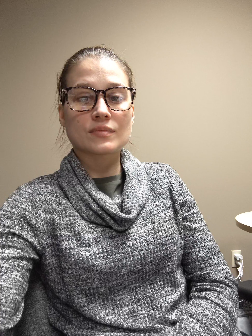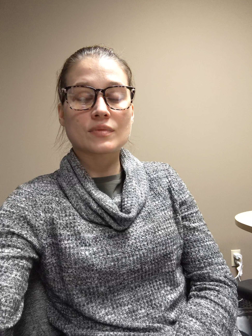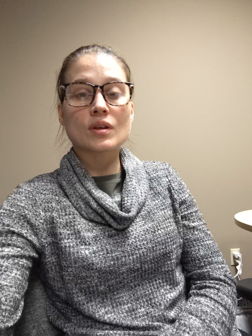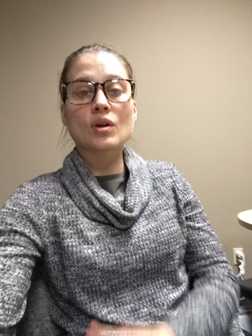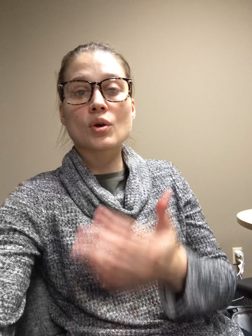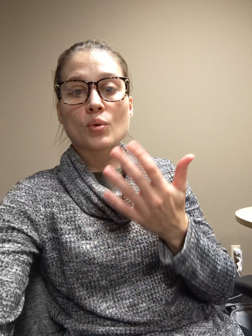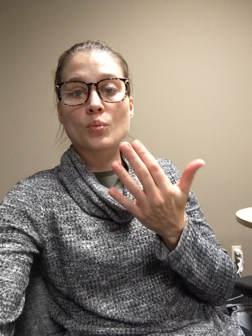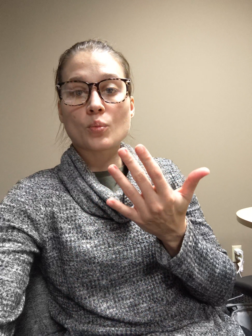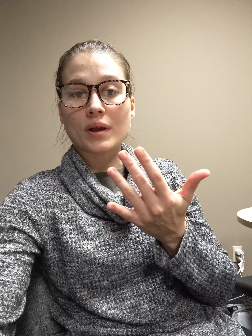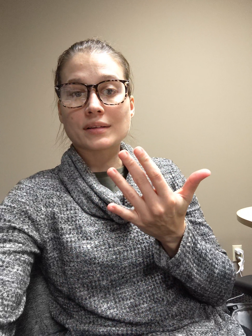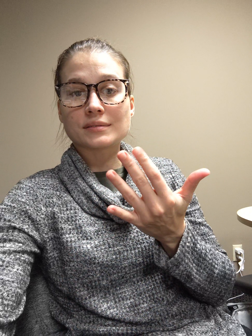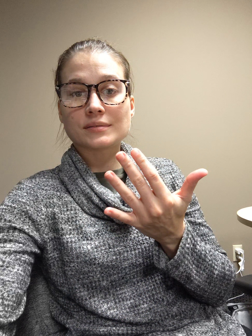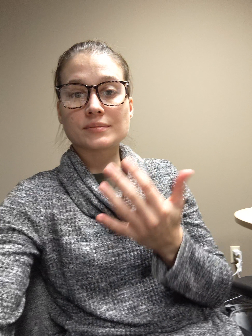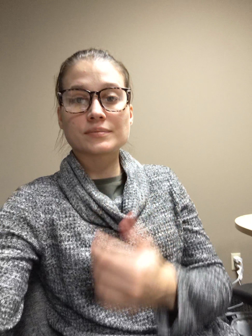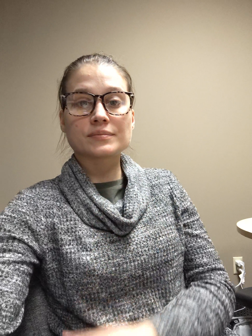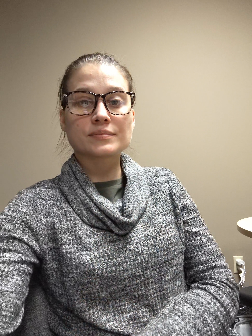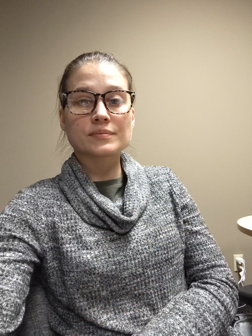wait